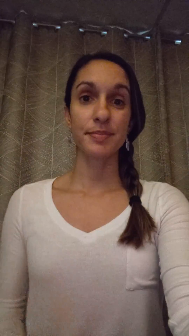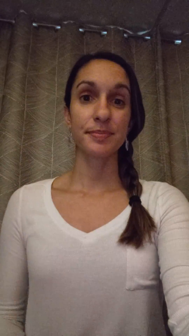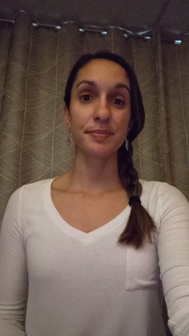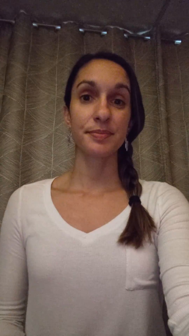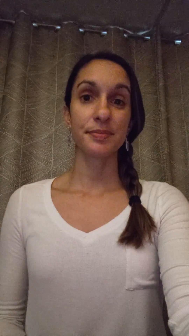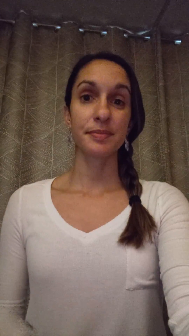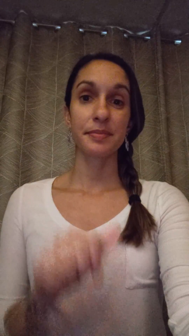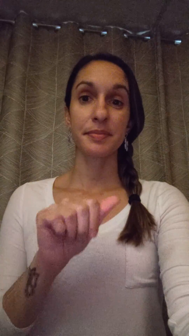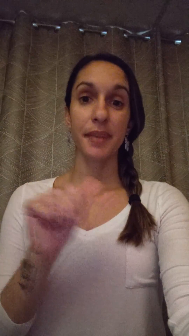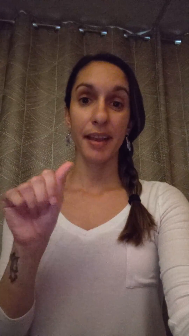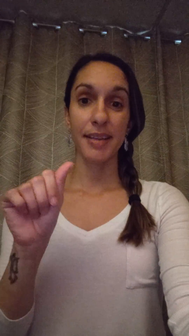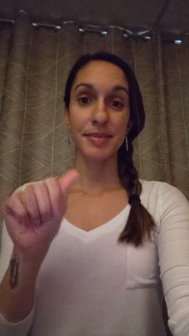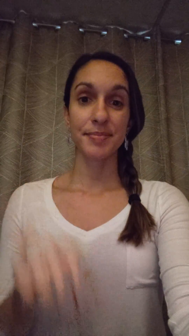a